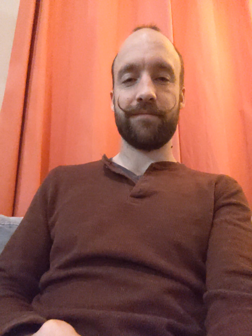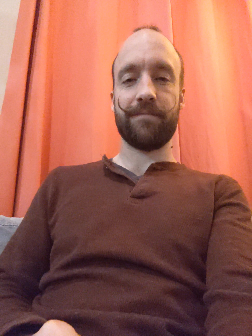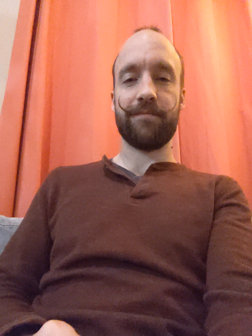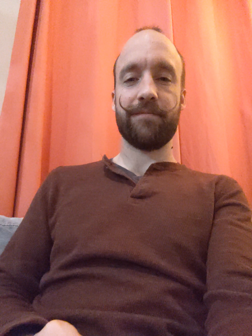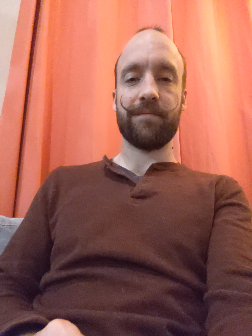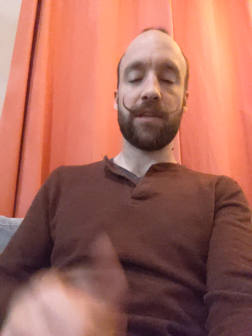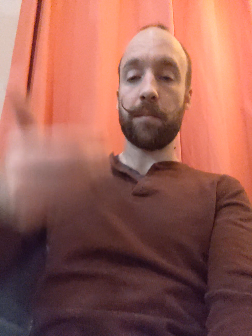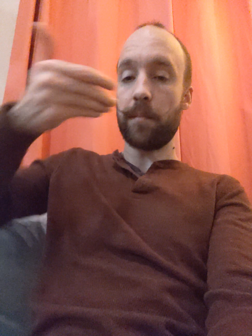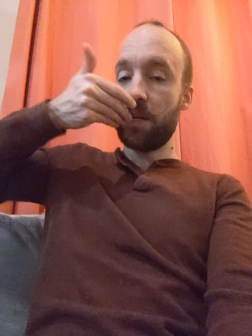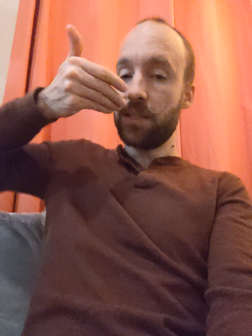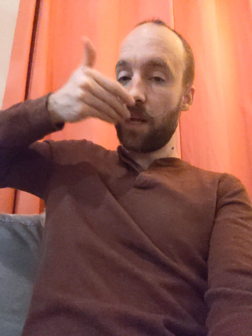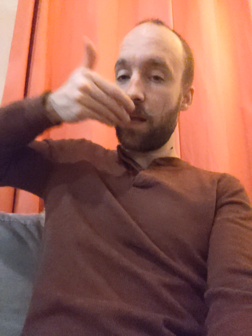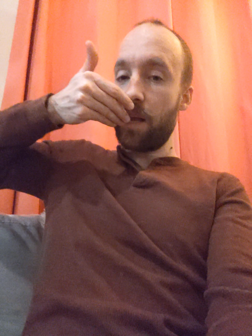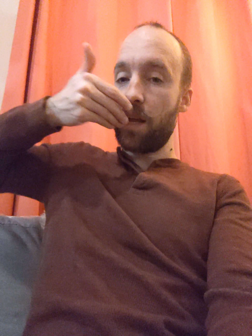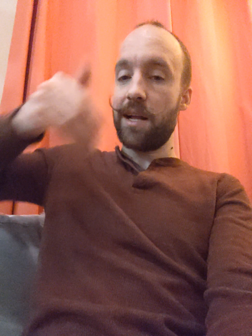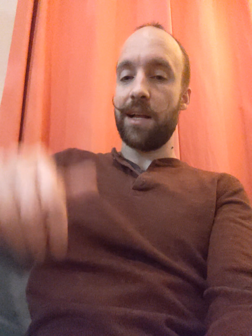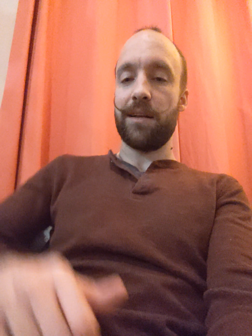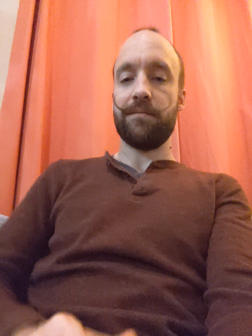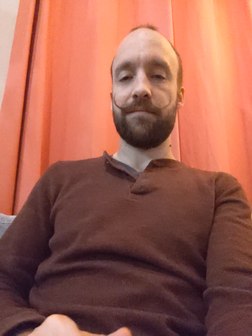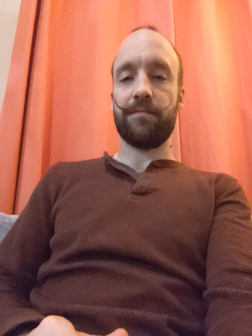pizza